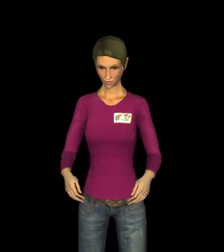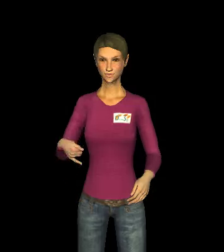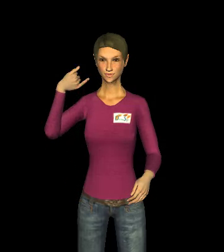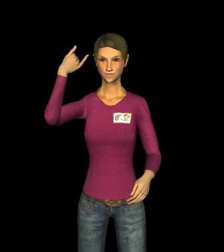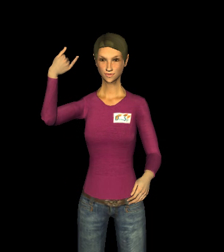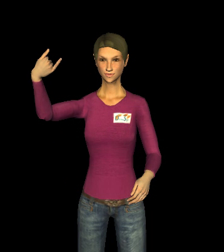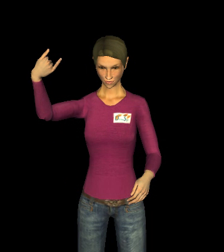فكرة